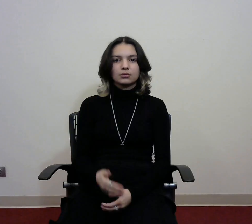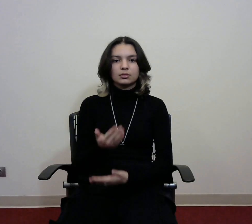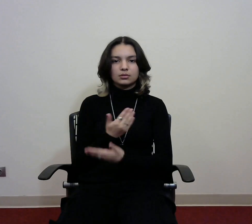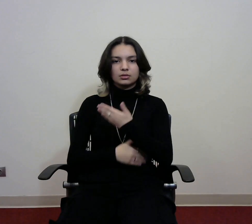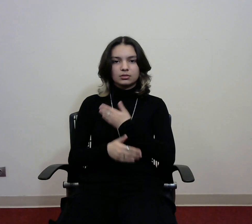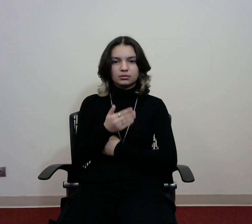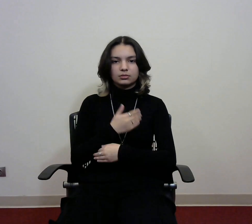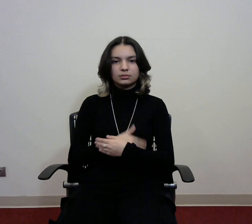əlil